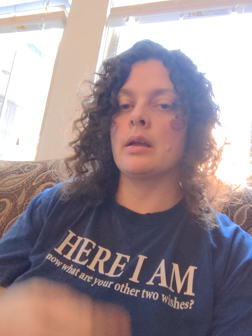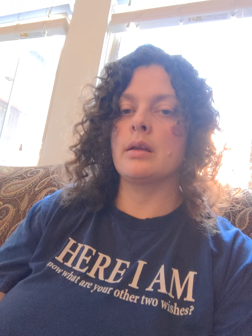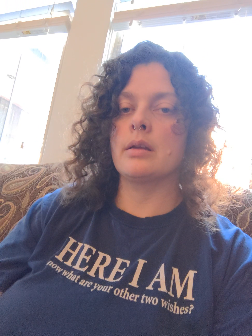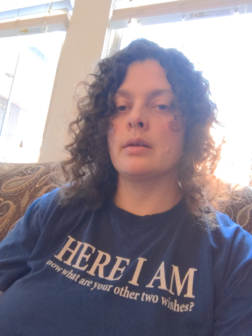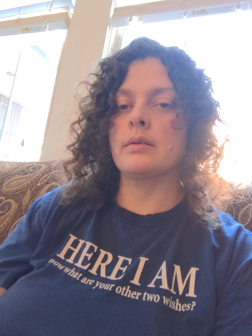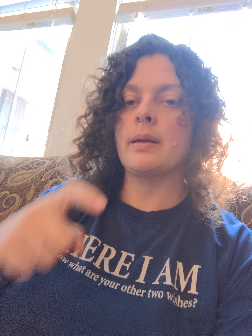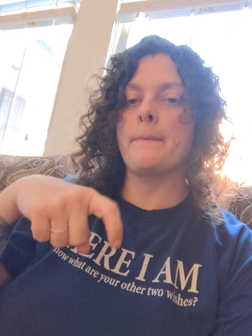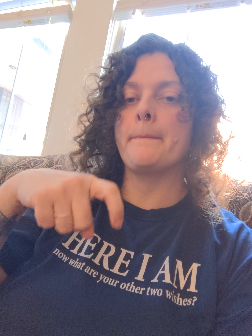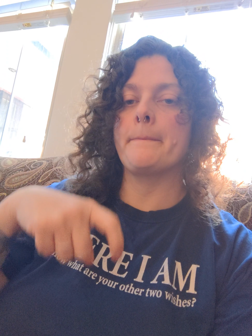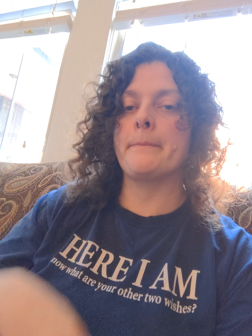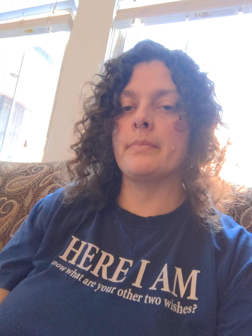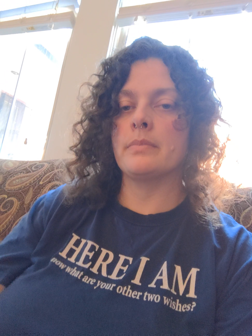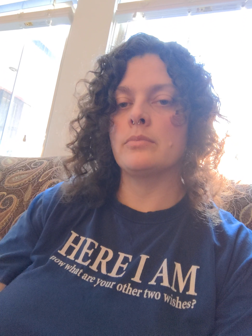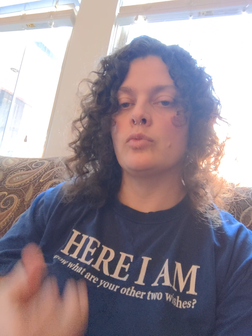time